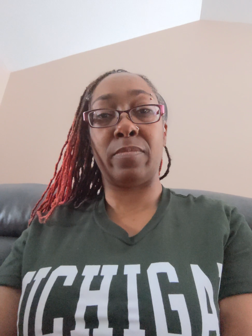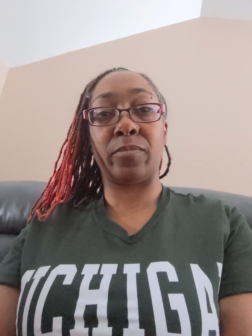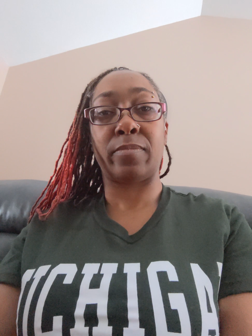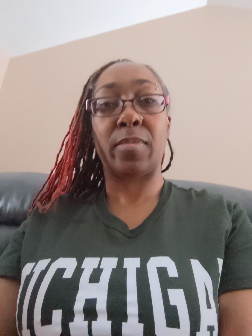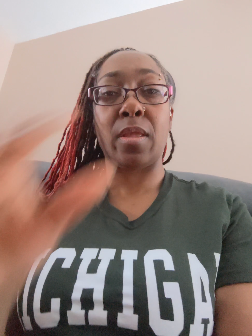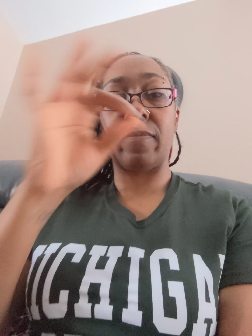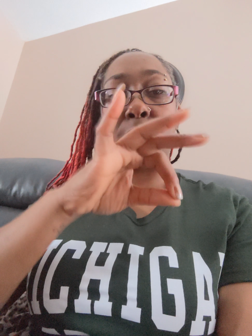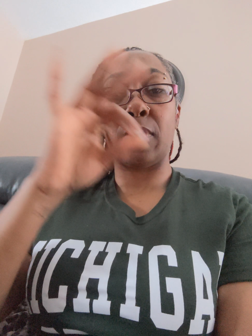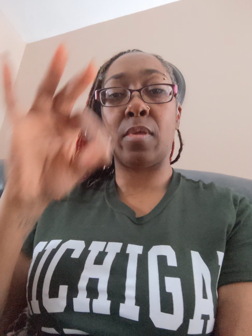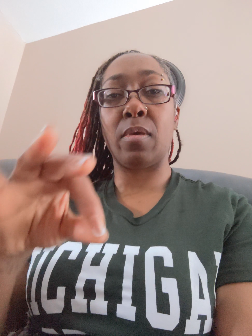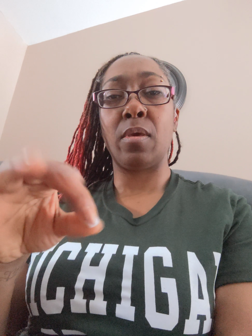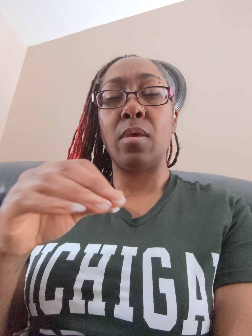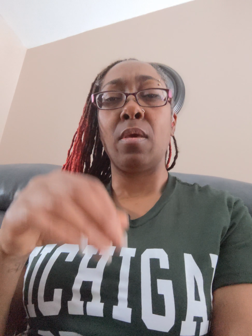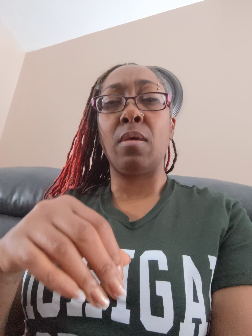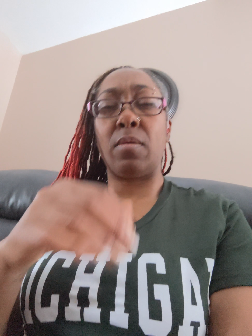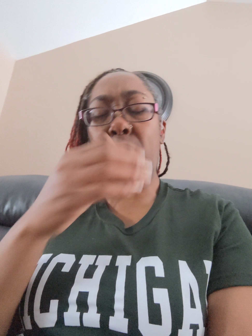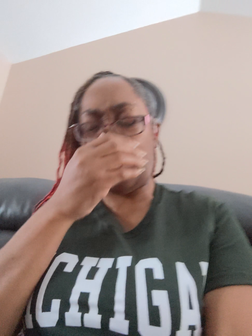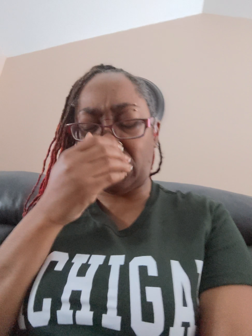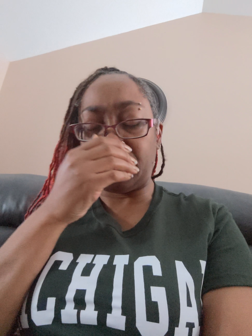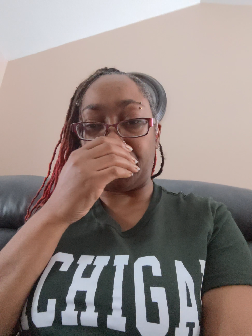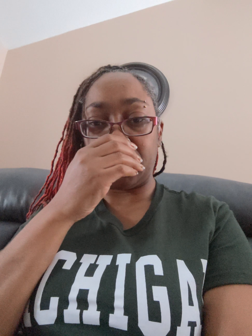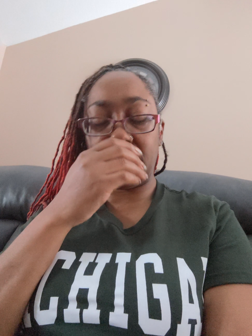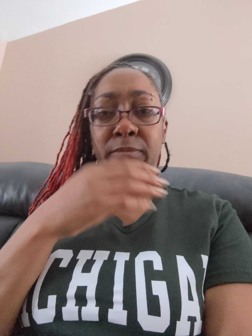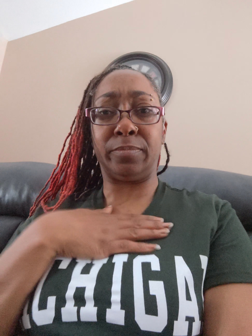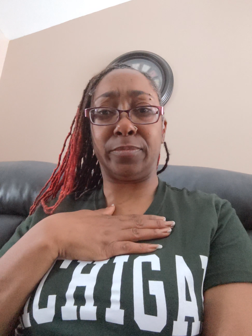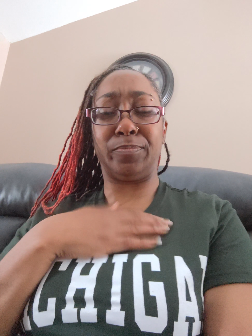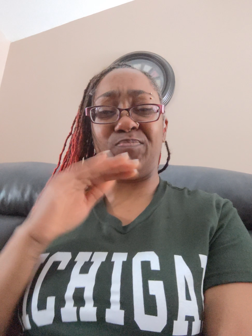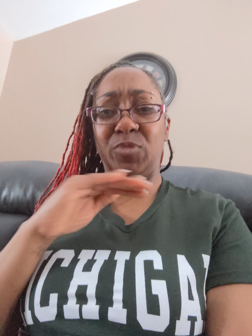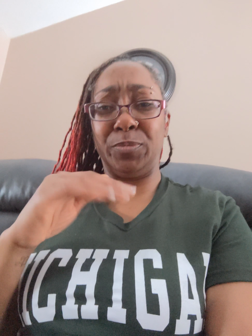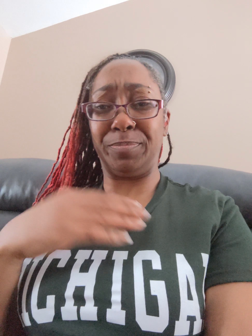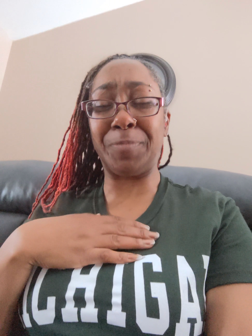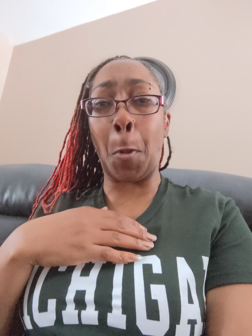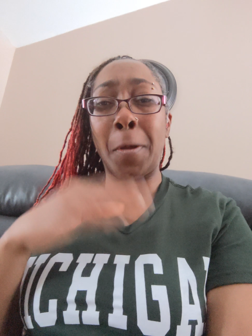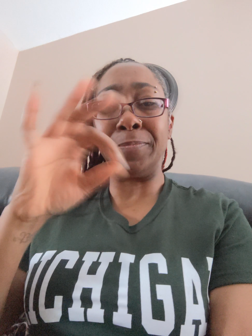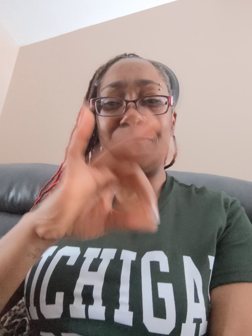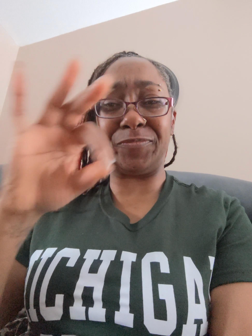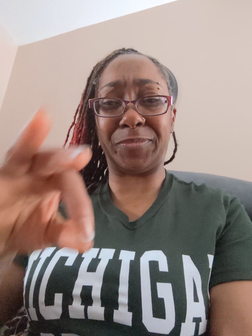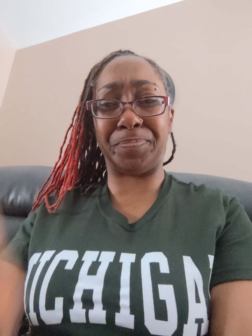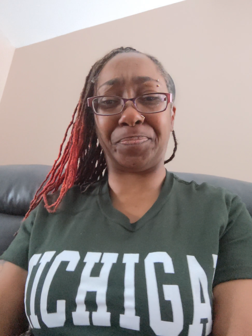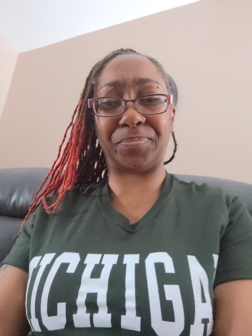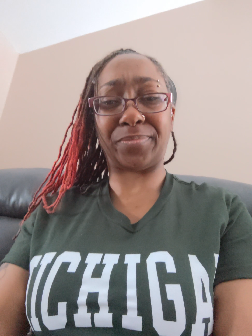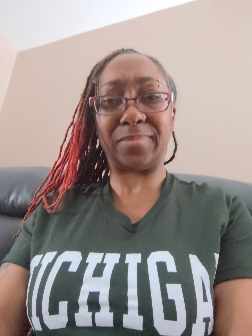french fries